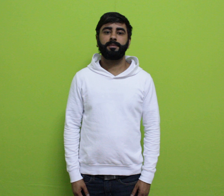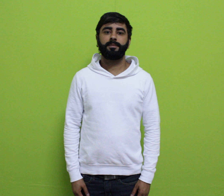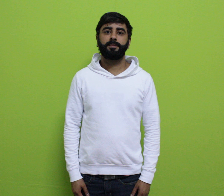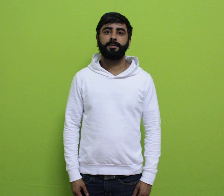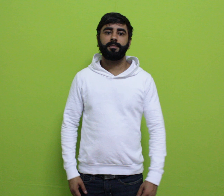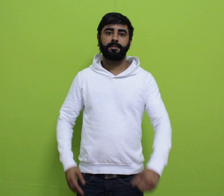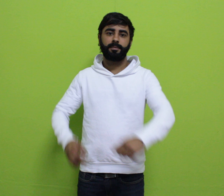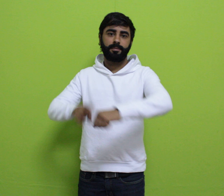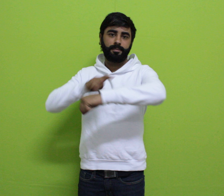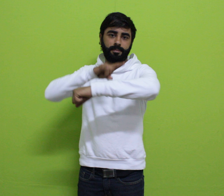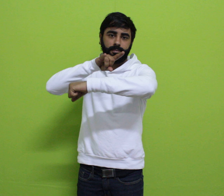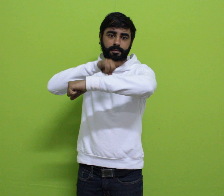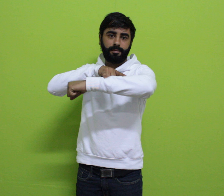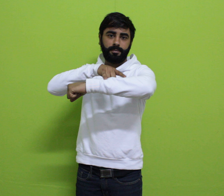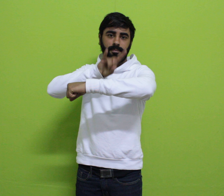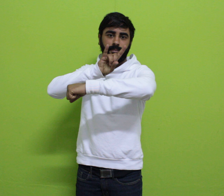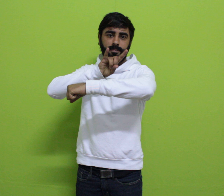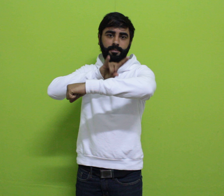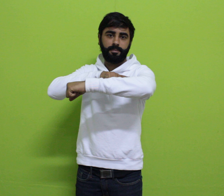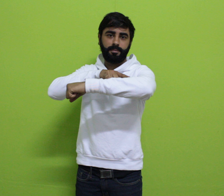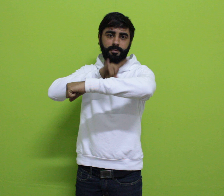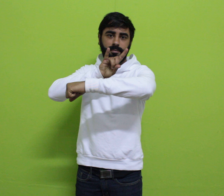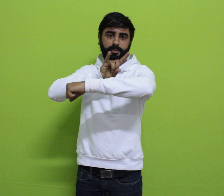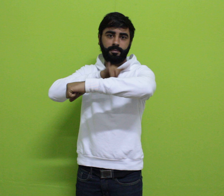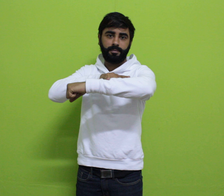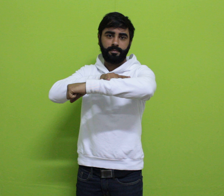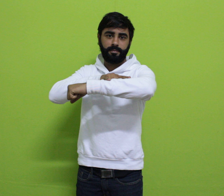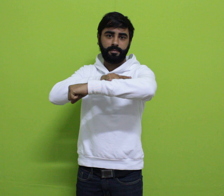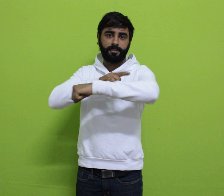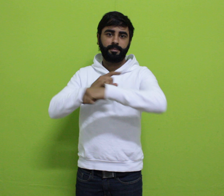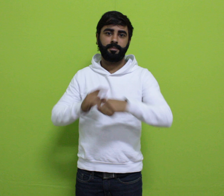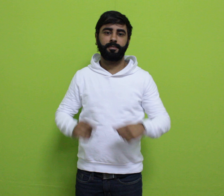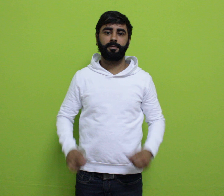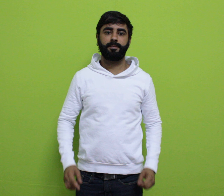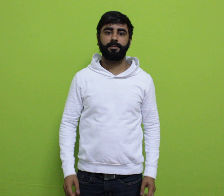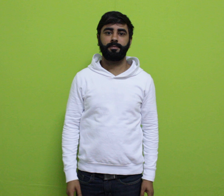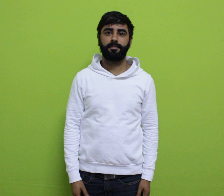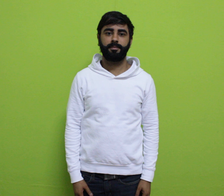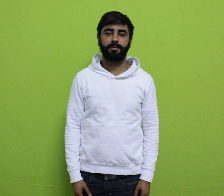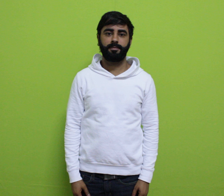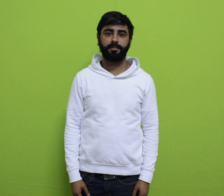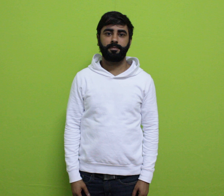banheiro